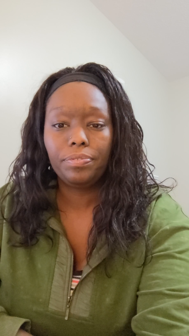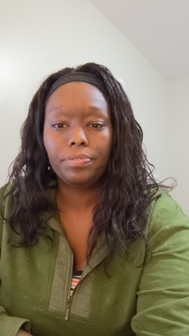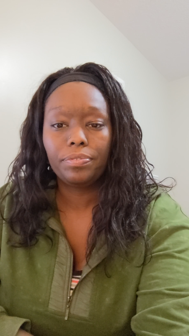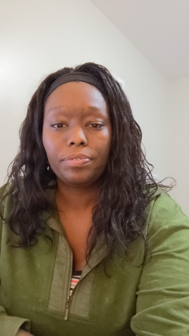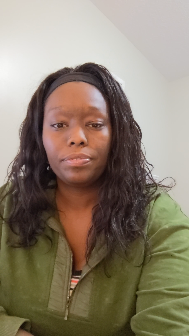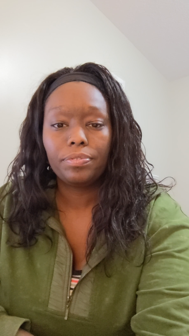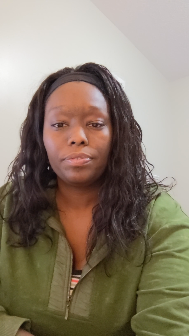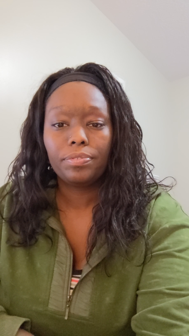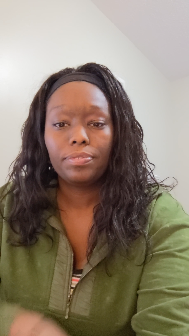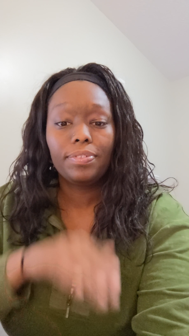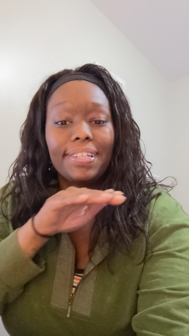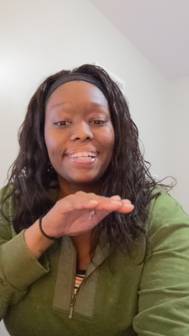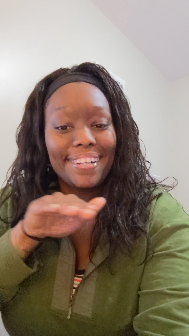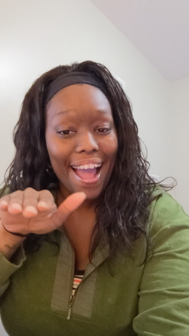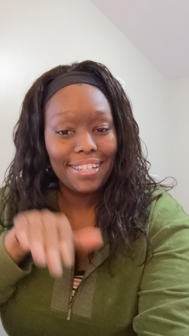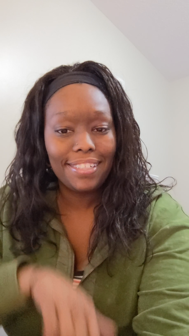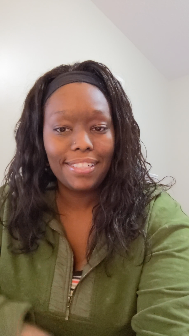nice